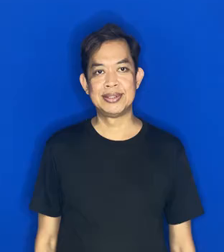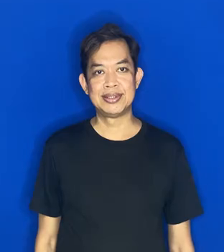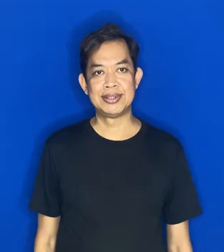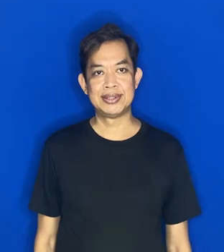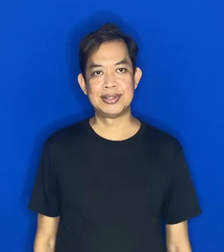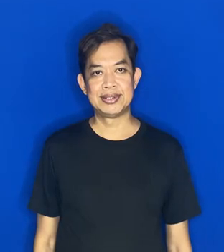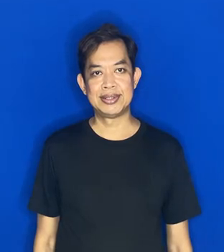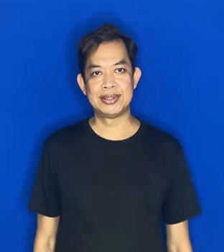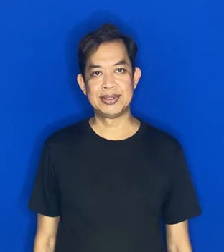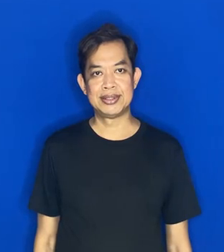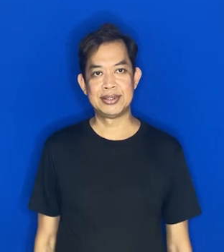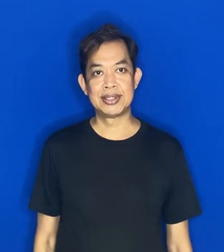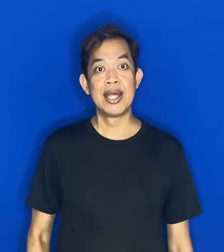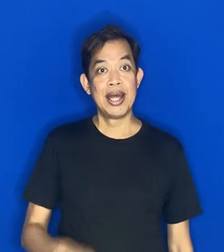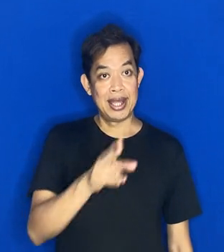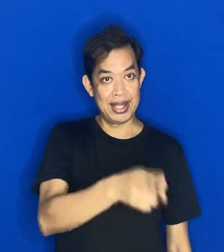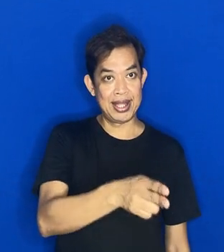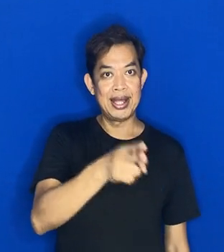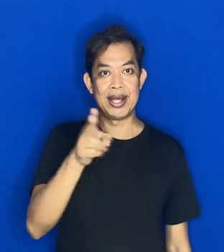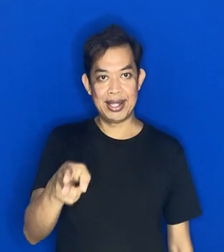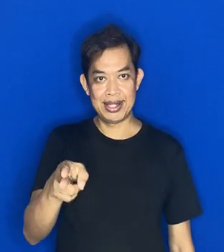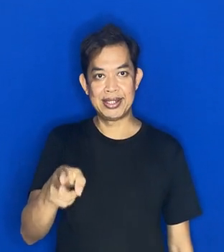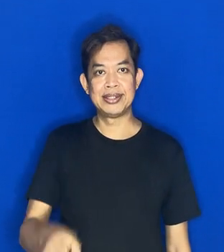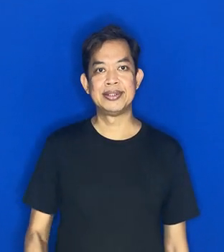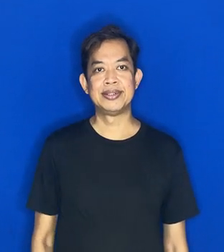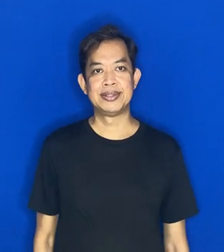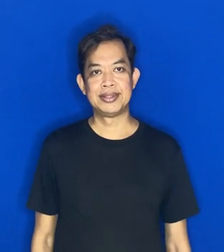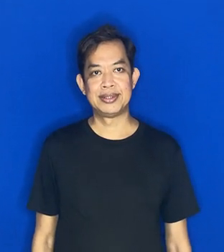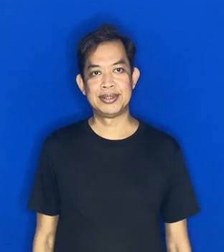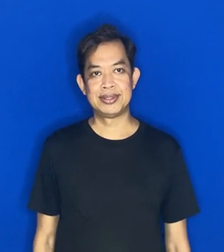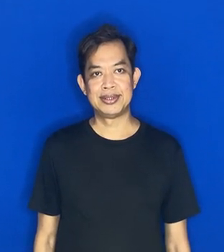hard of hearing